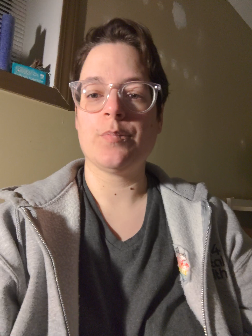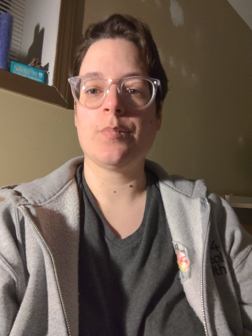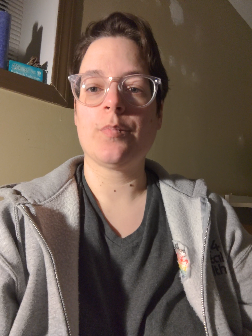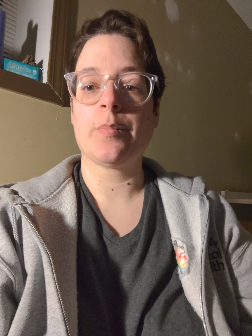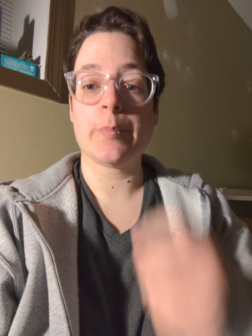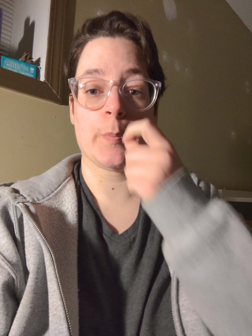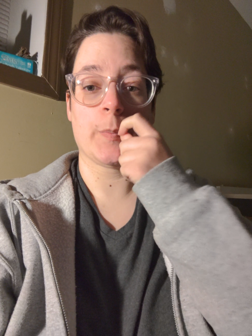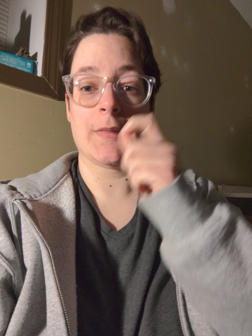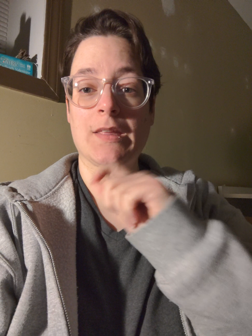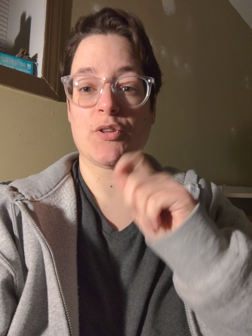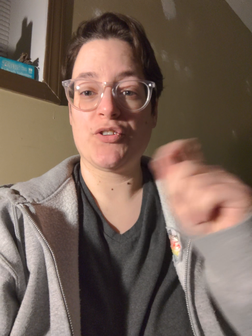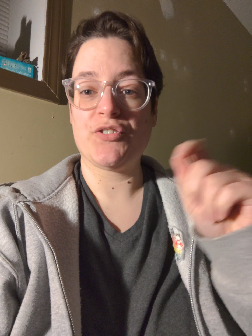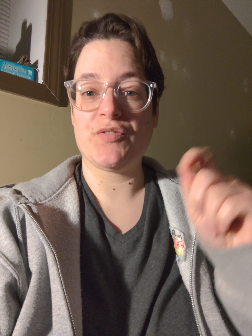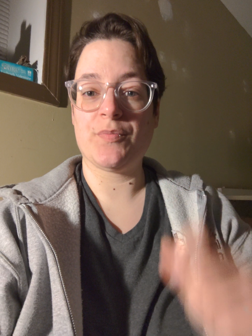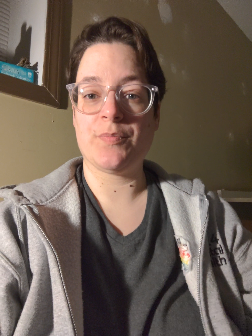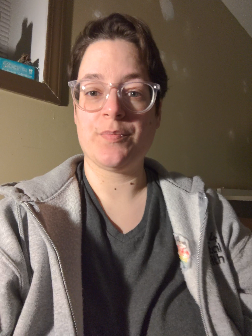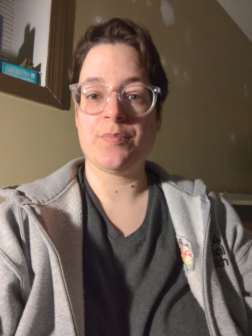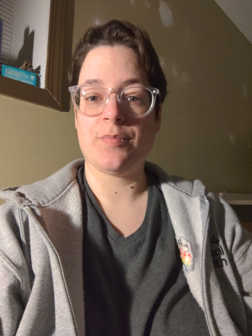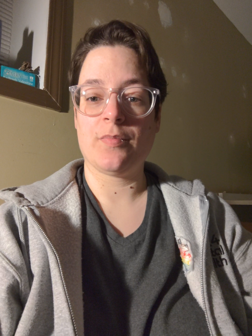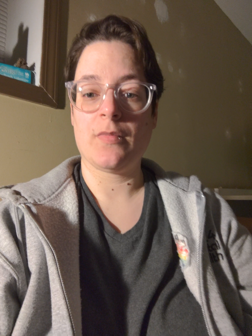pencil